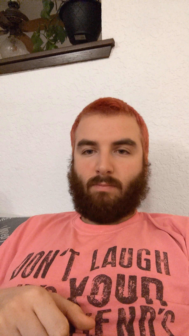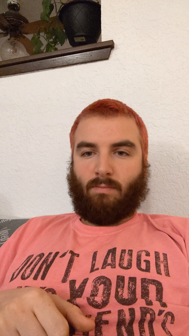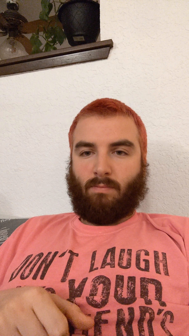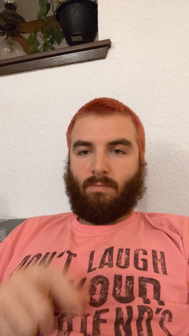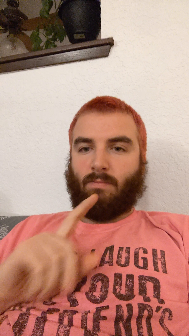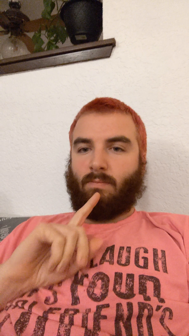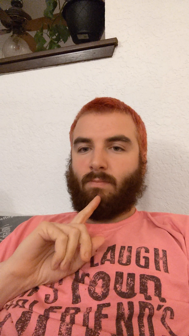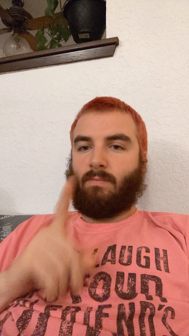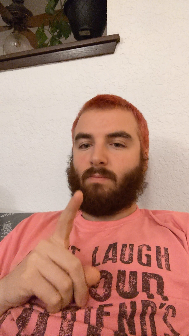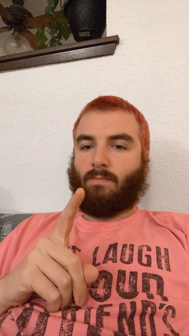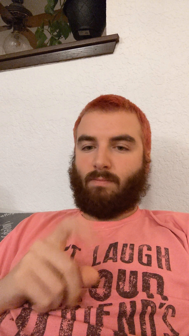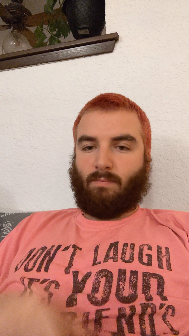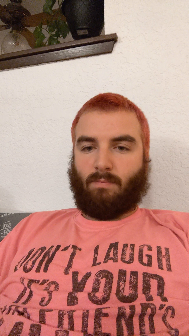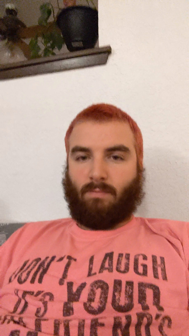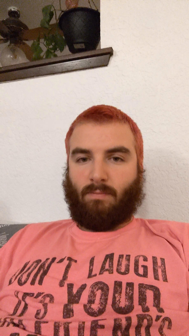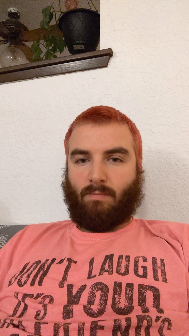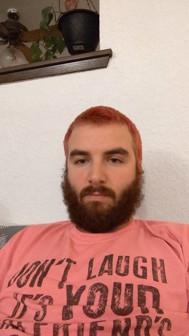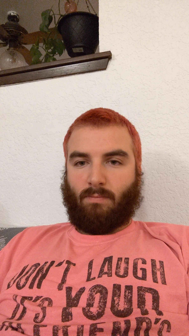is